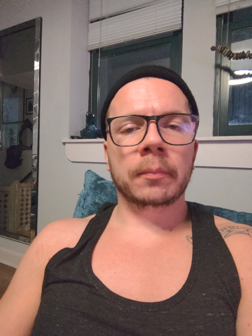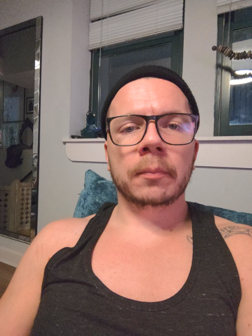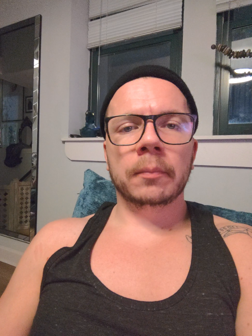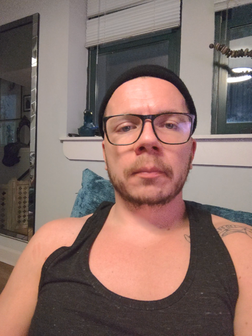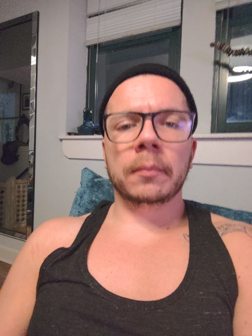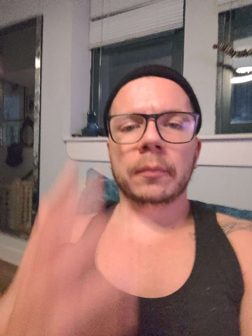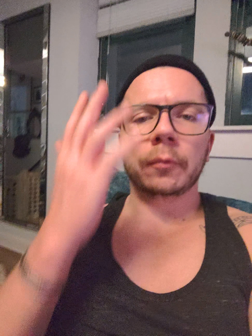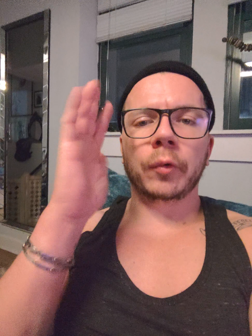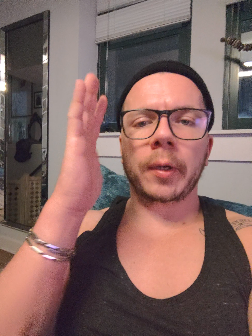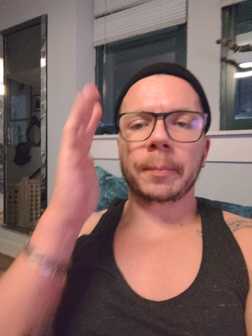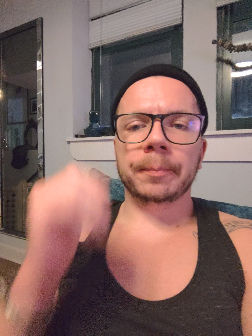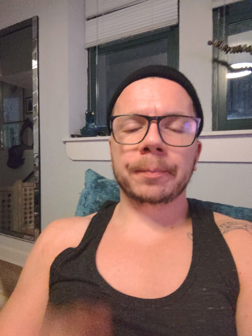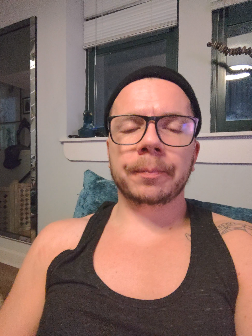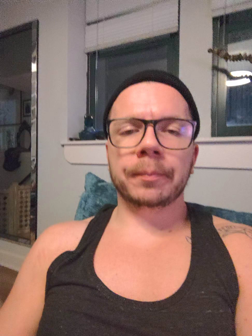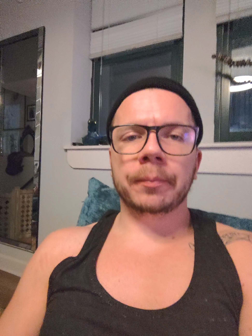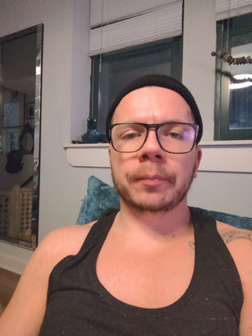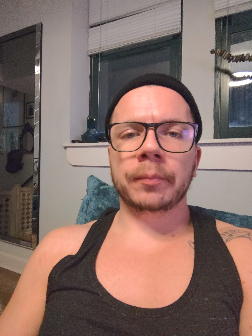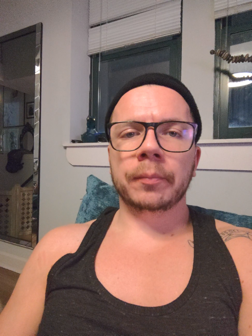tree